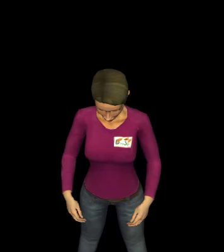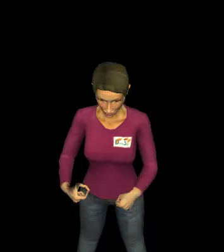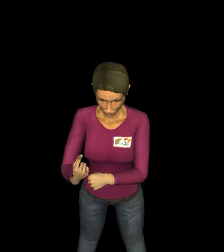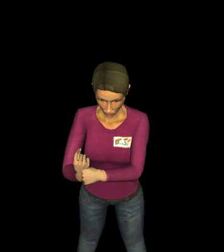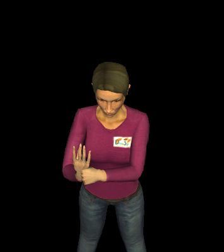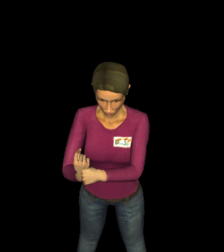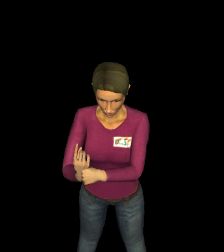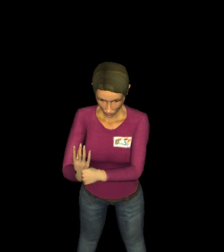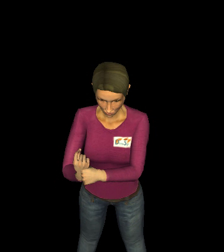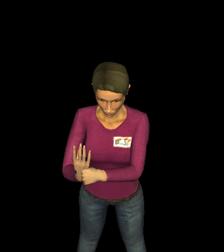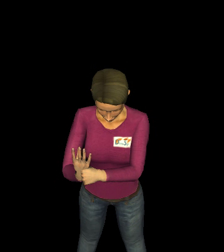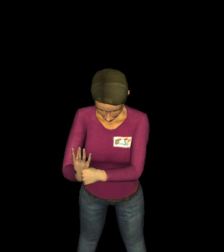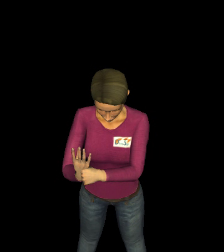إشارة